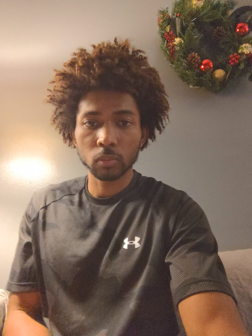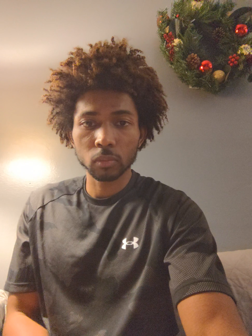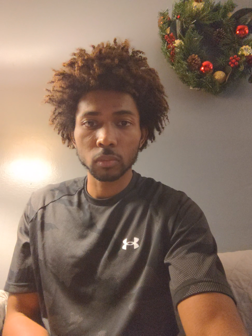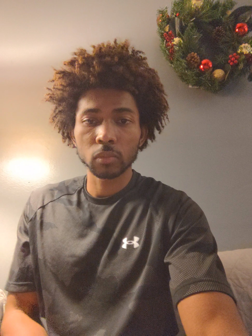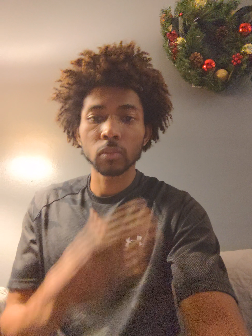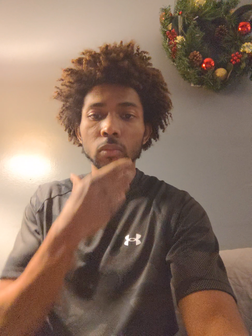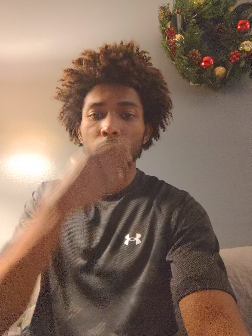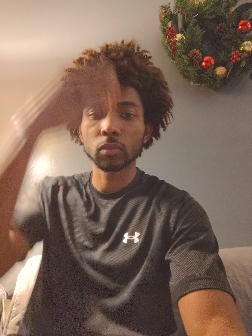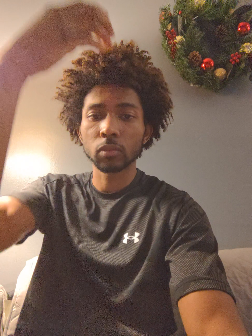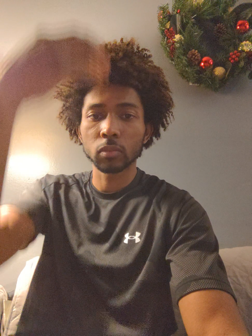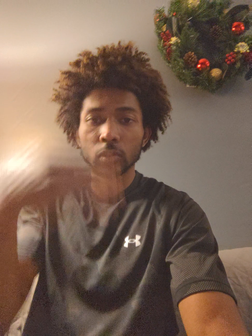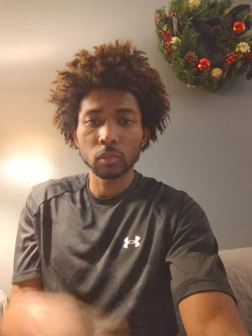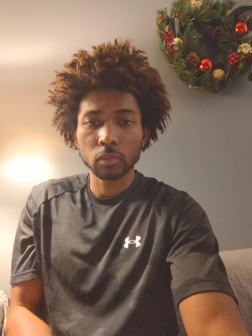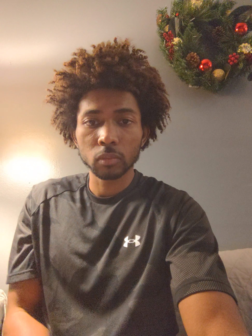giraffe